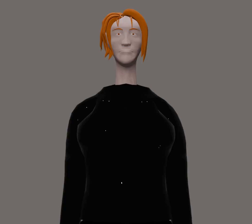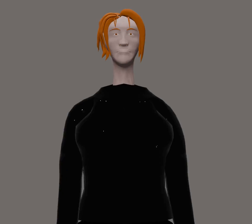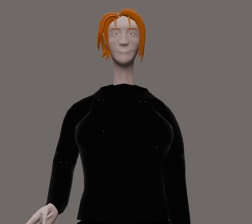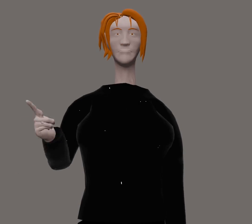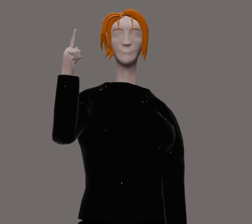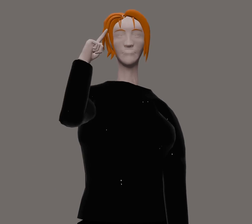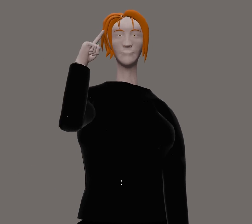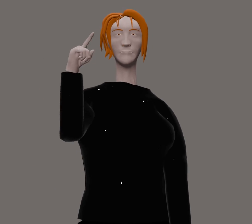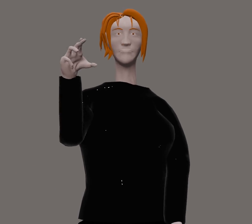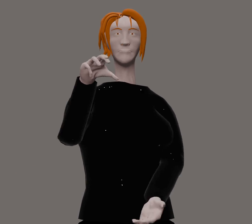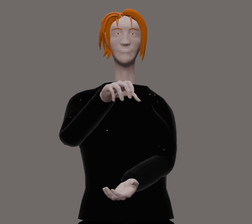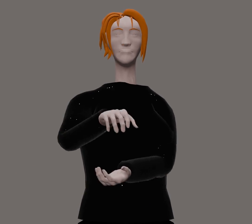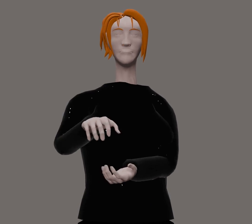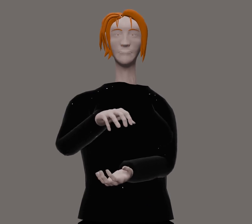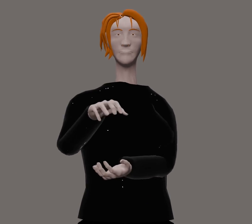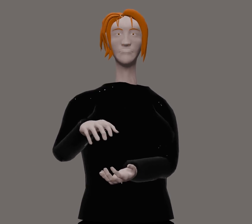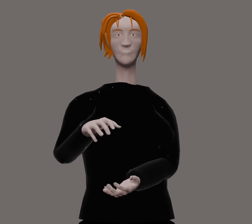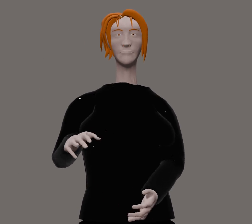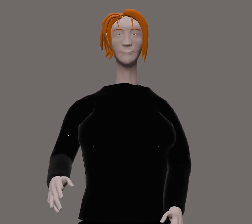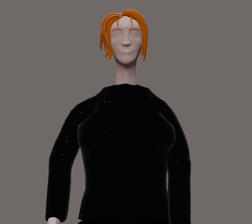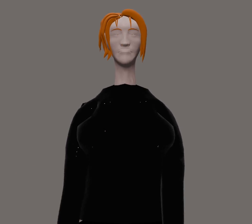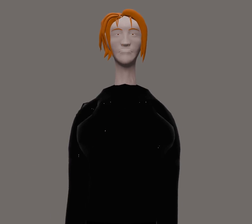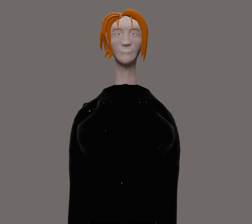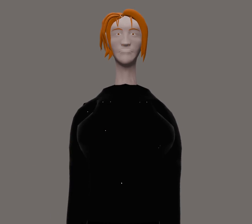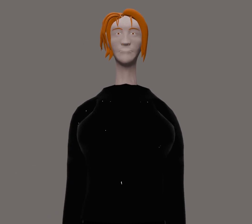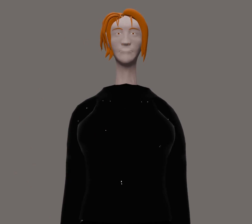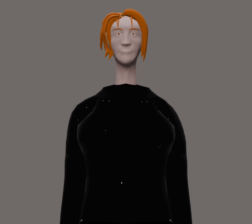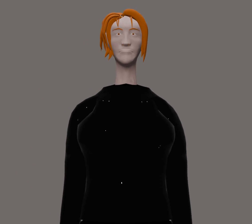Befuddle